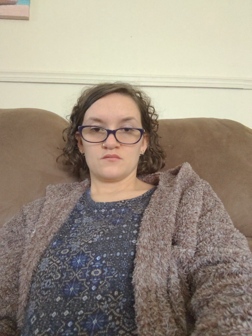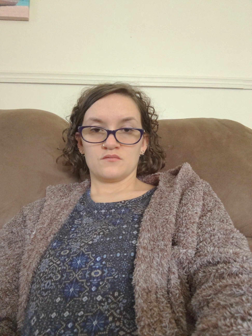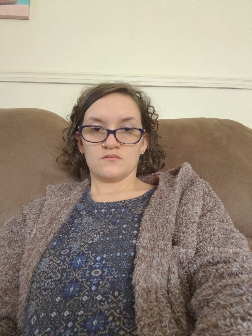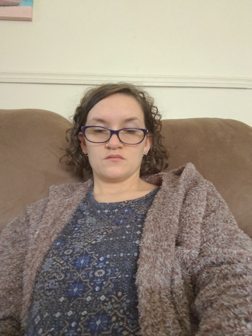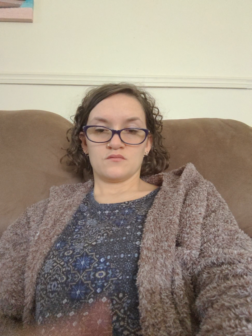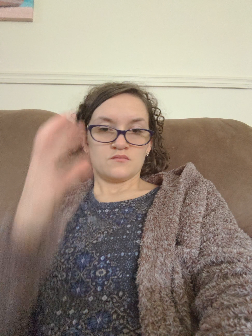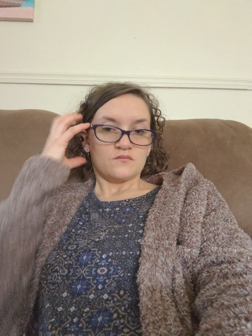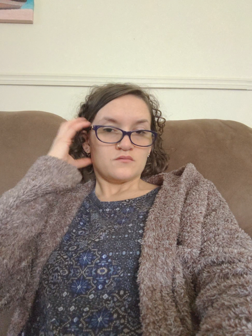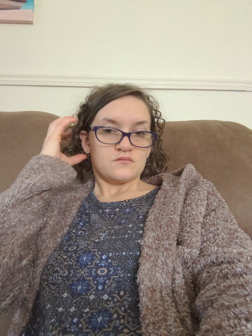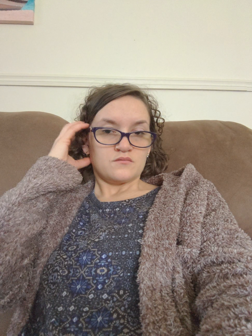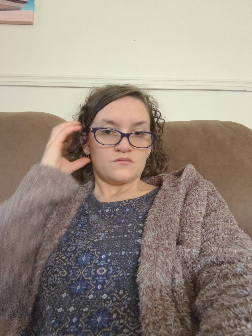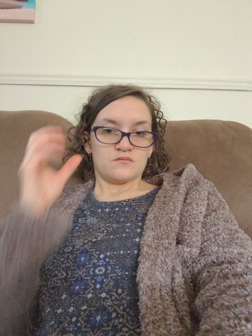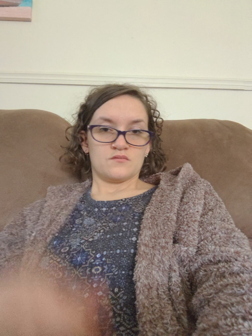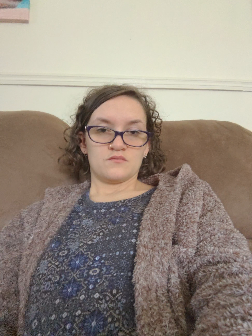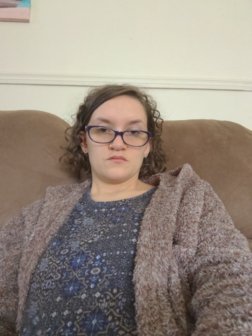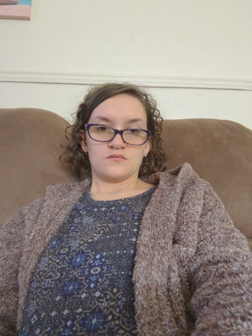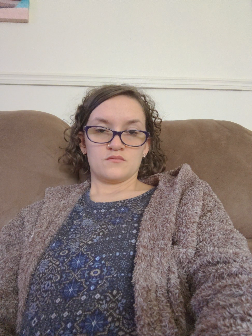radio